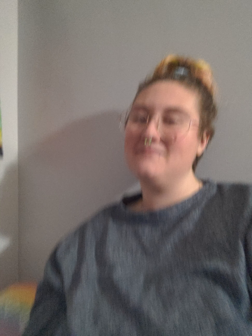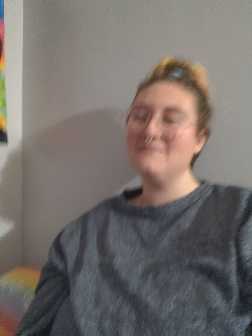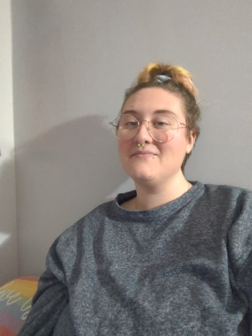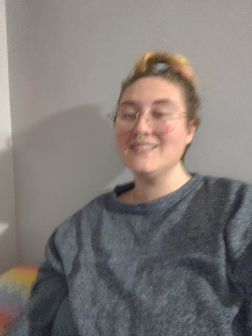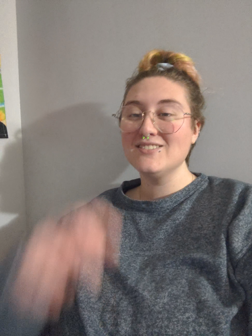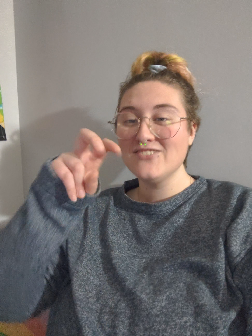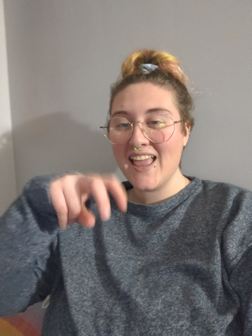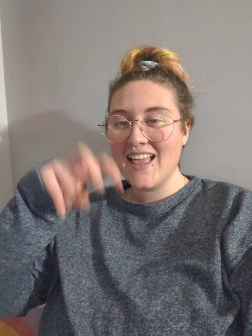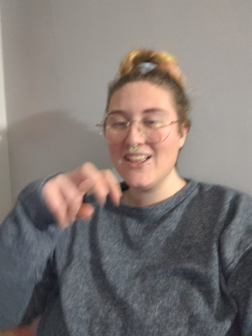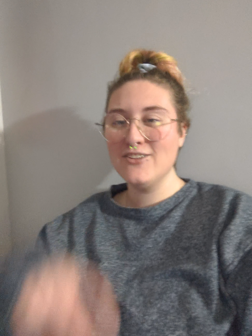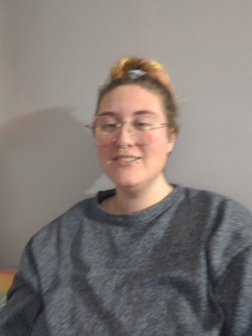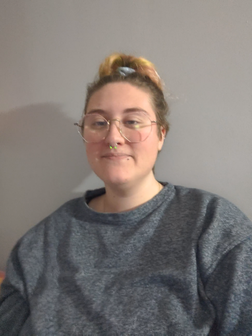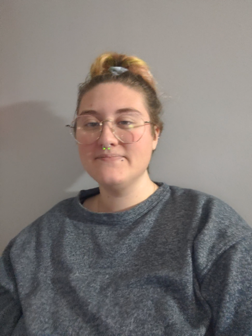chair